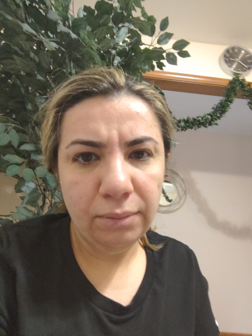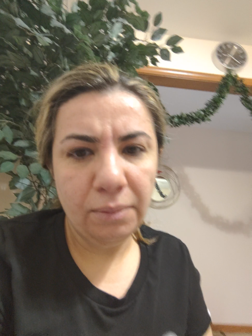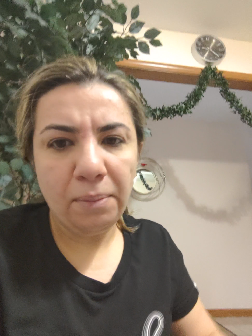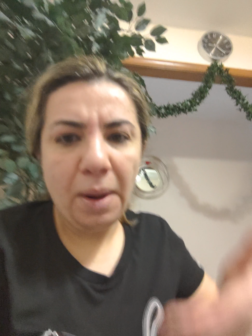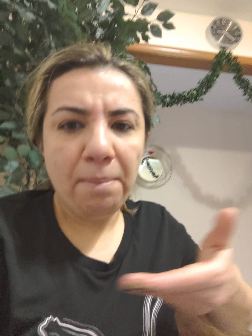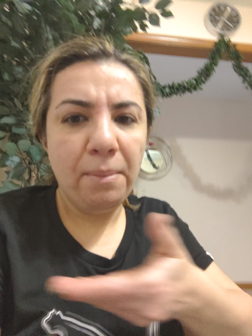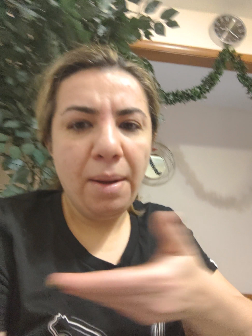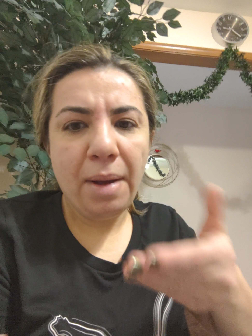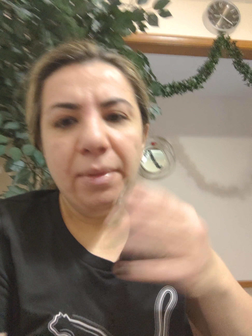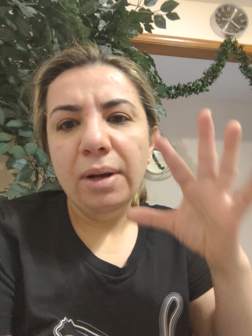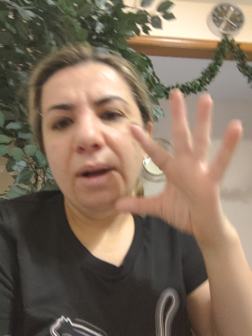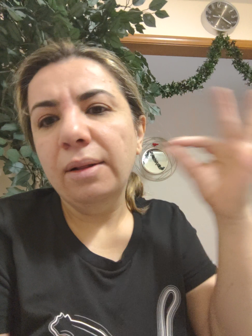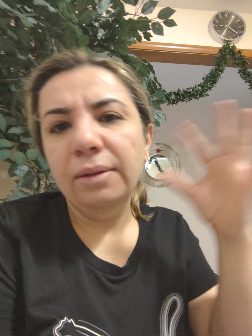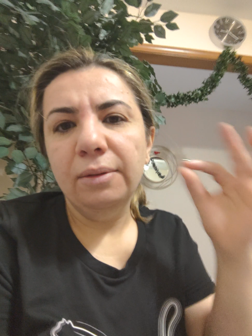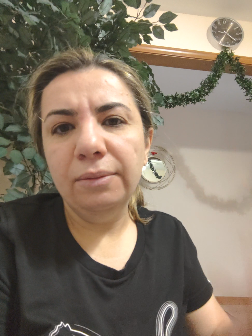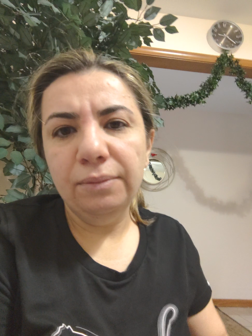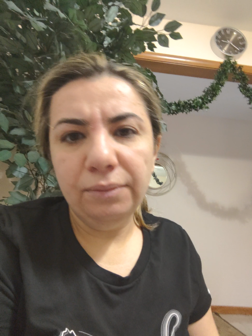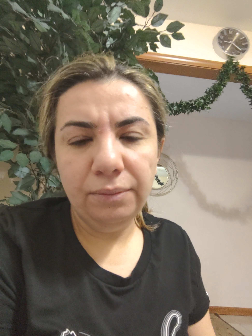kitty